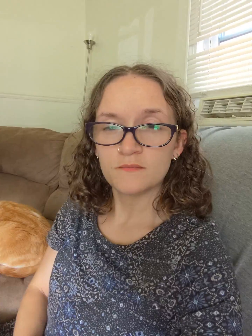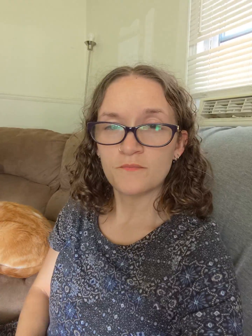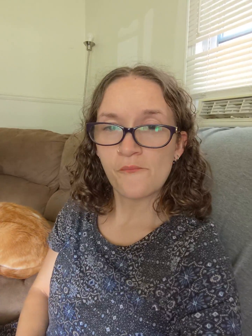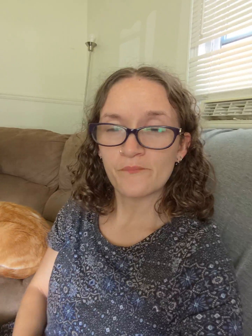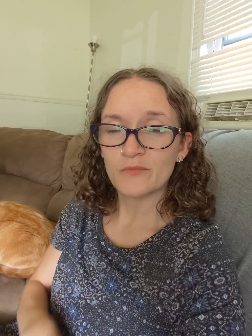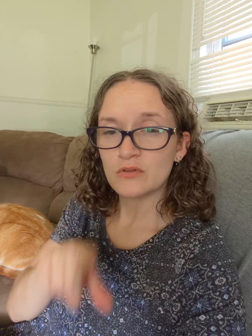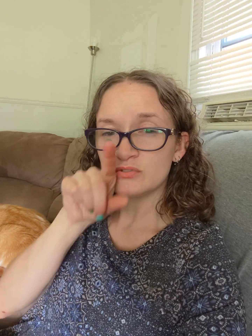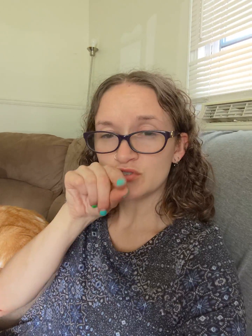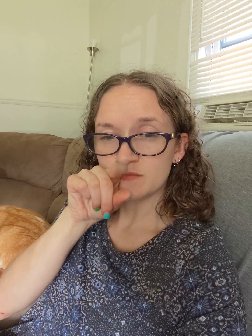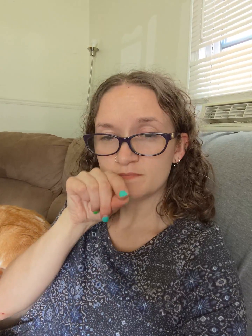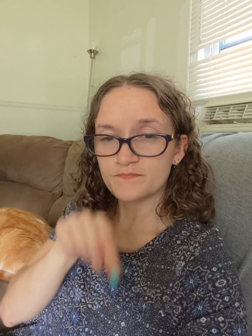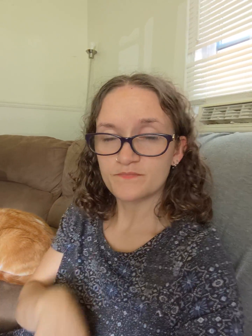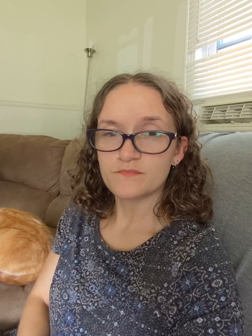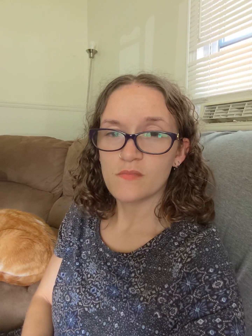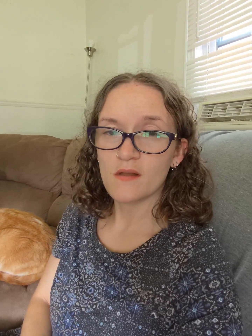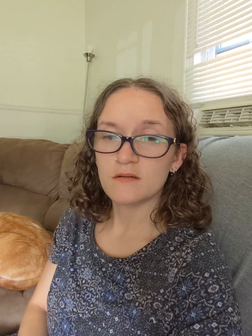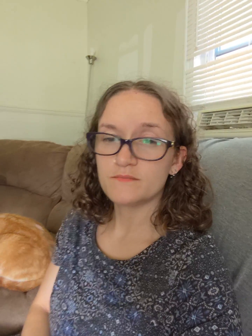chicken